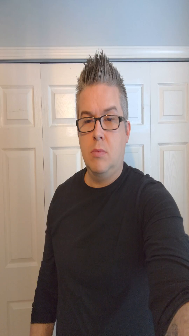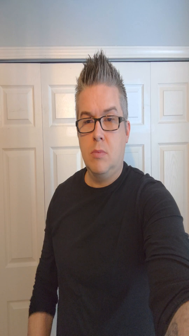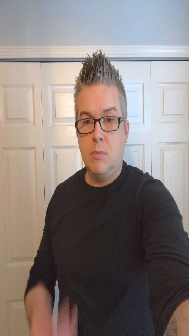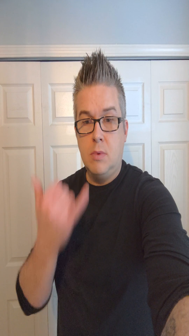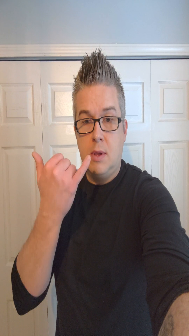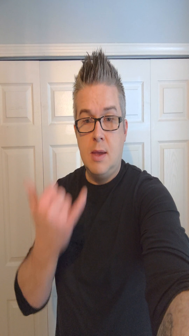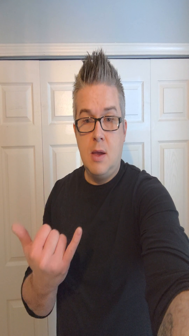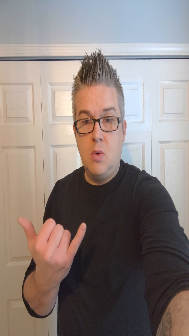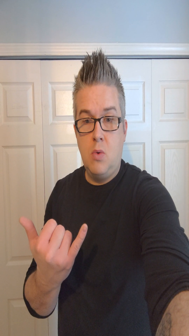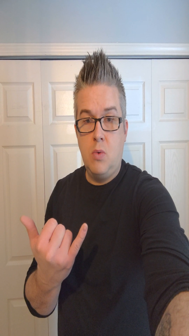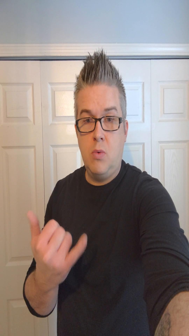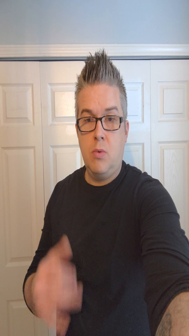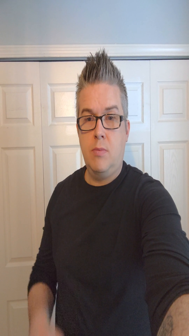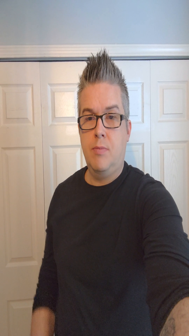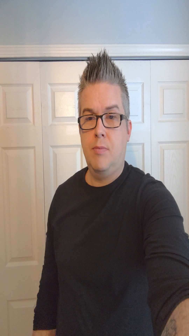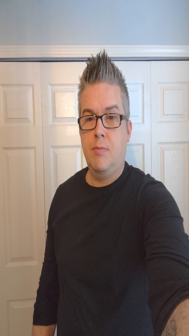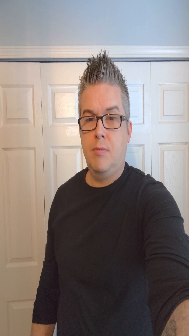now